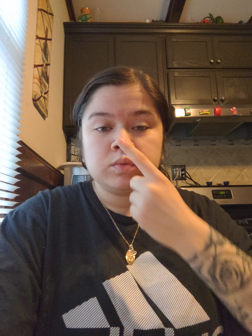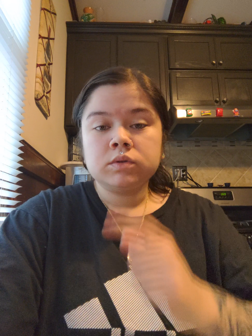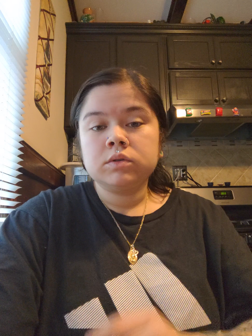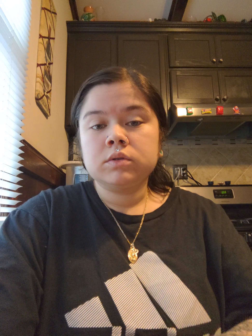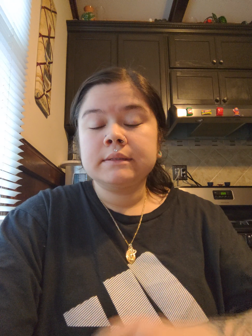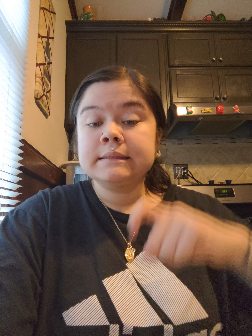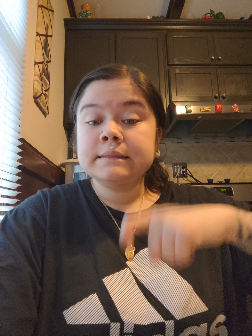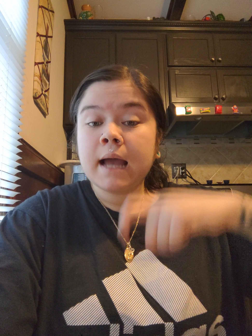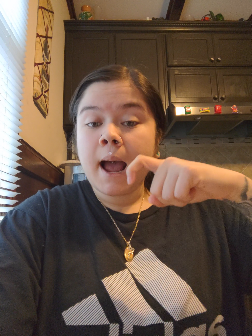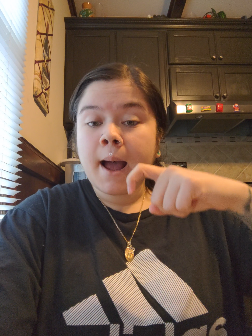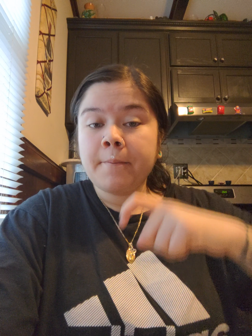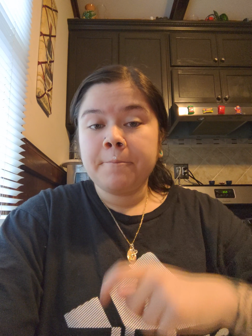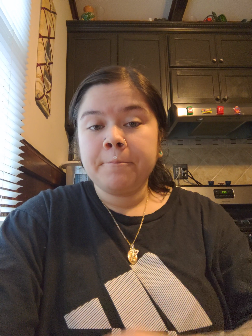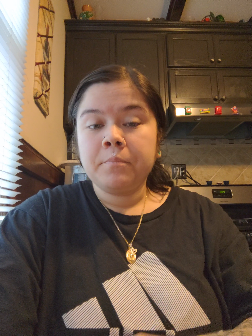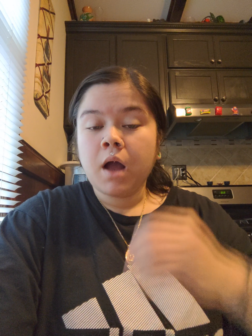time